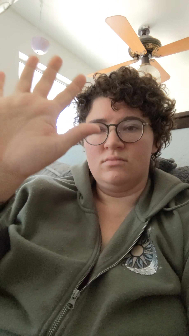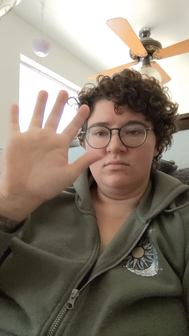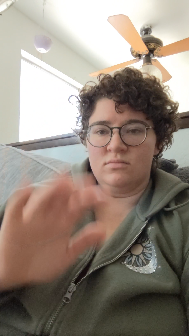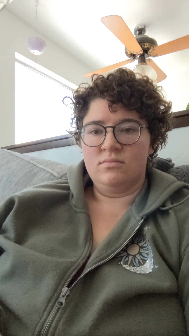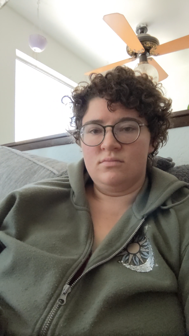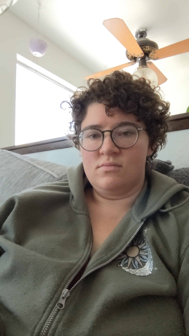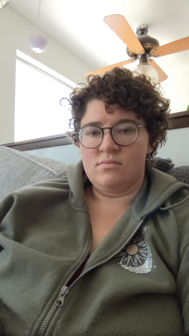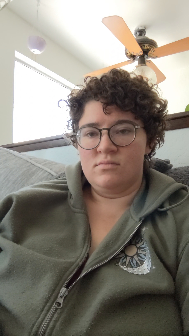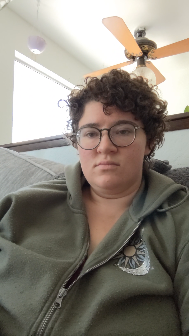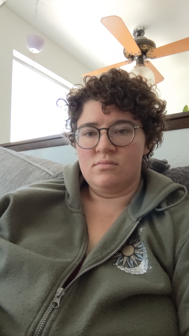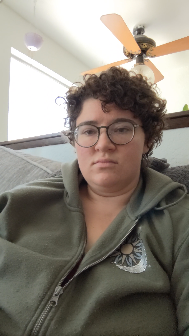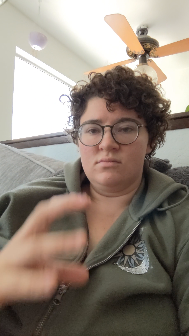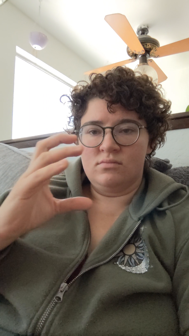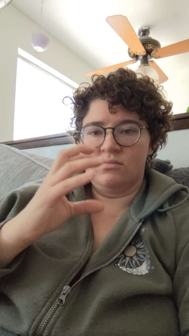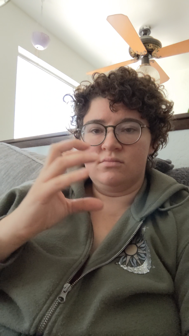ball